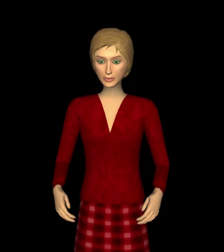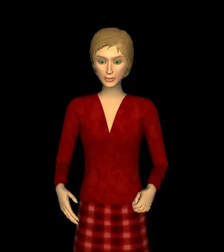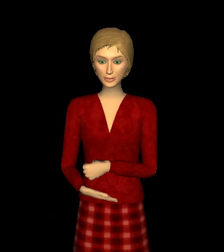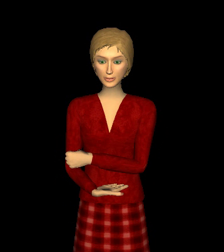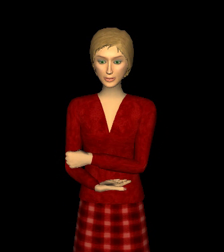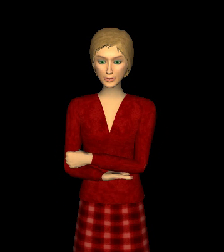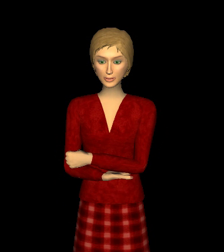يساعد